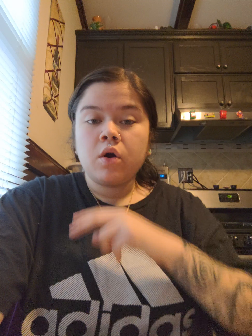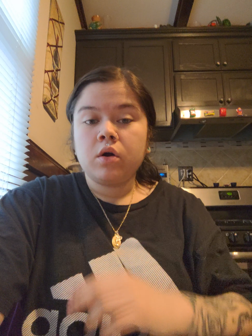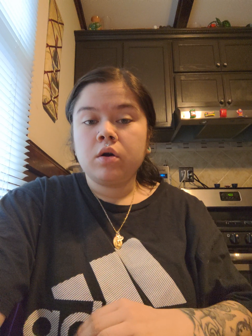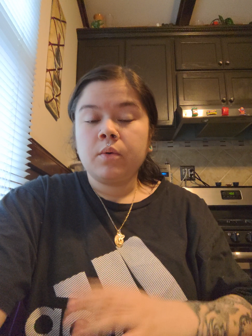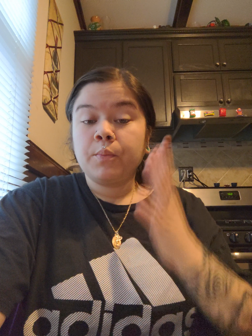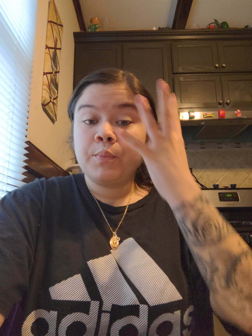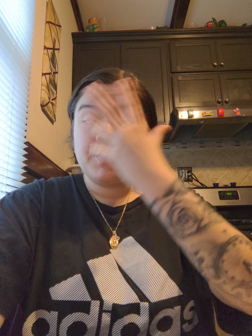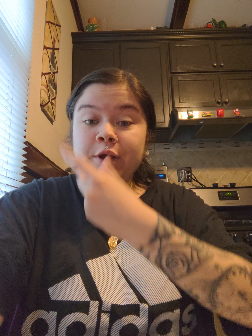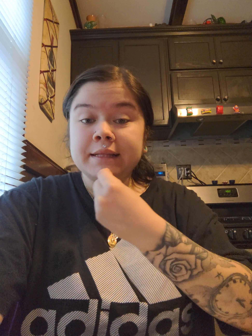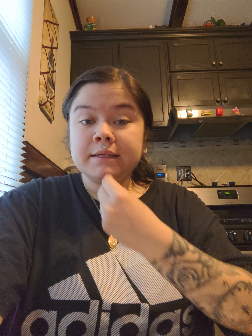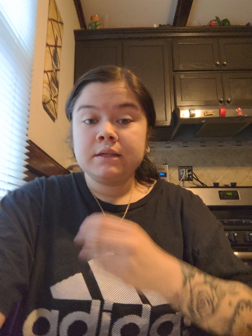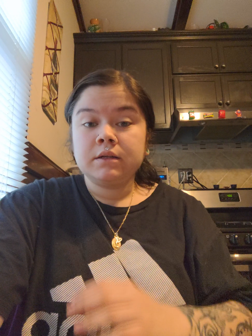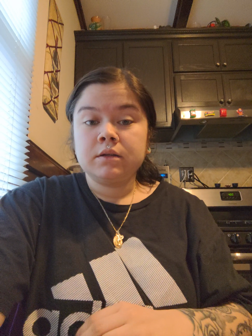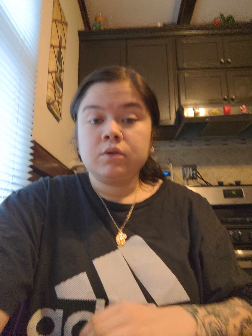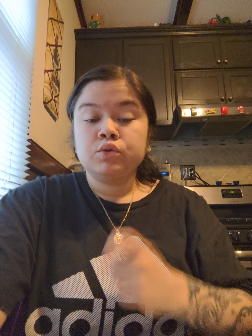pretty